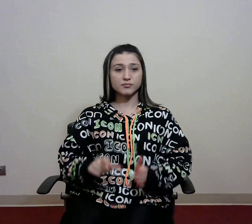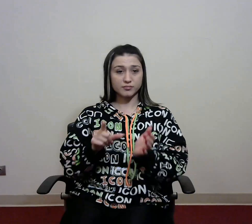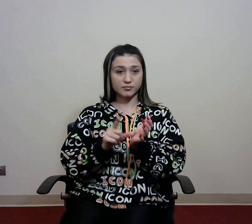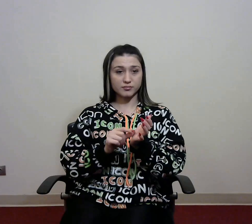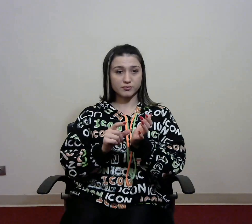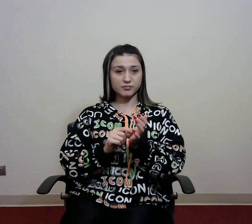pensiya